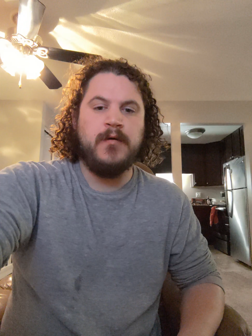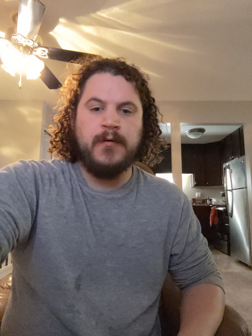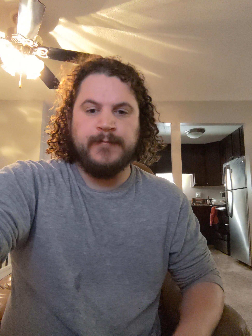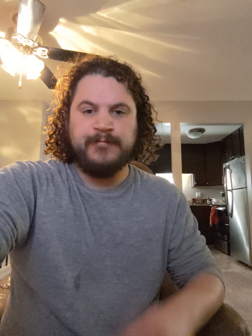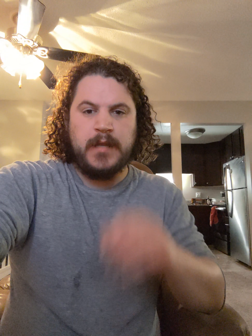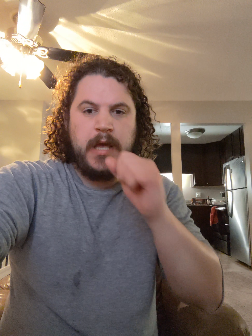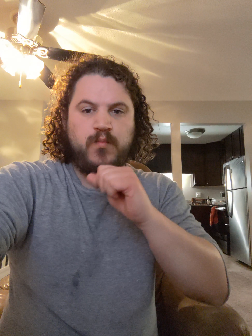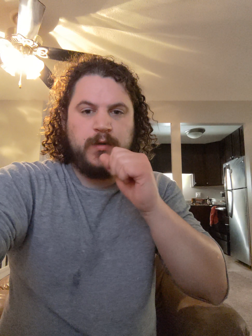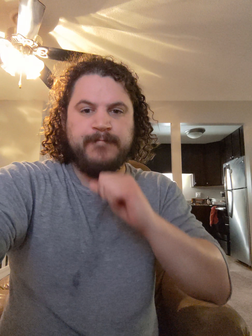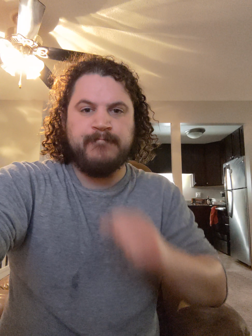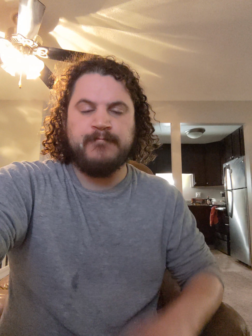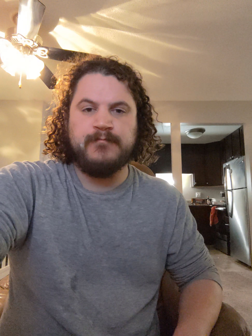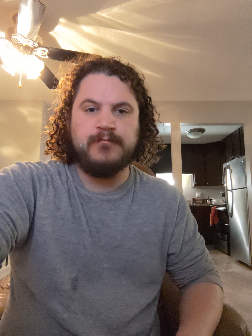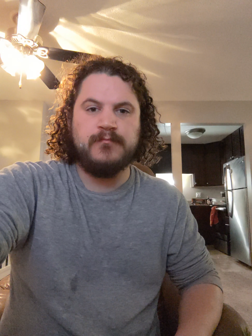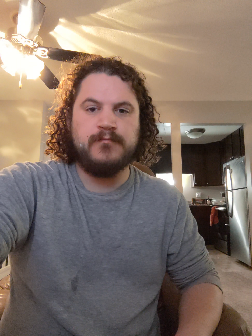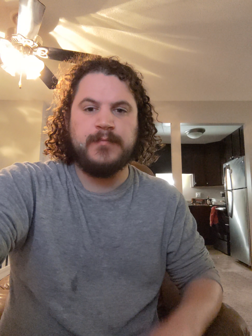ice cream